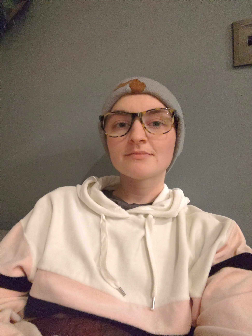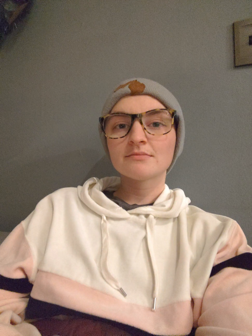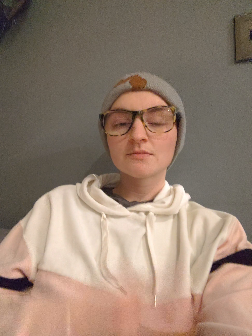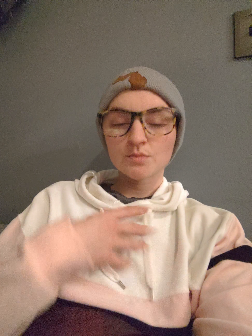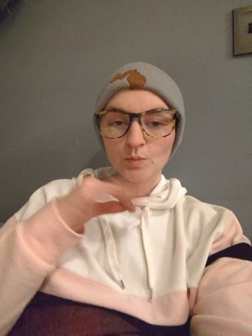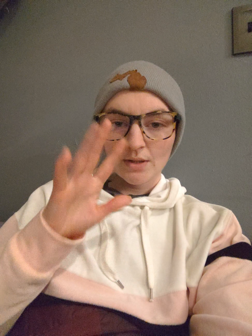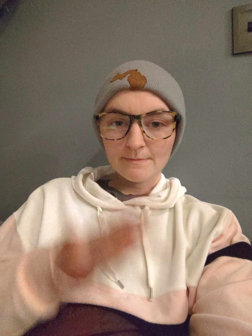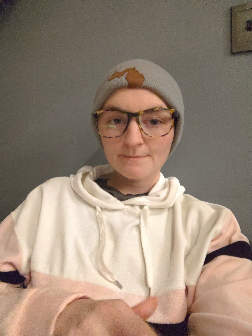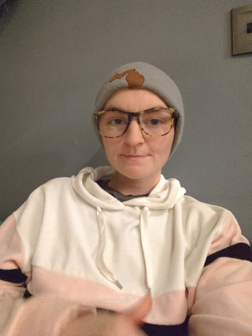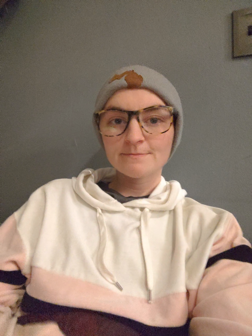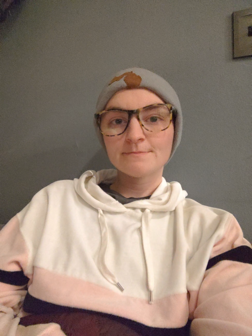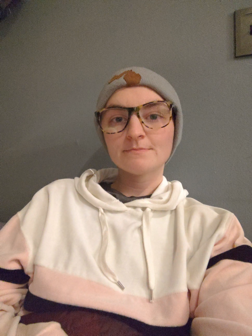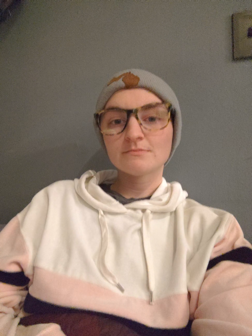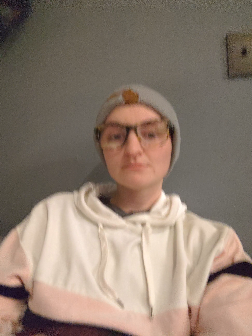snow